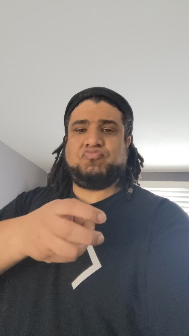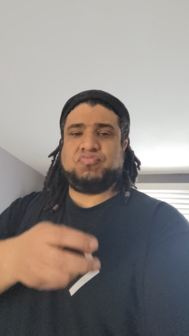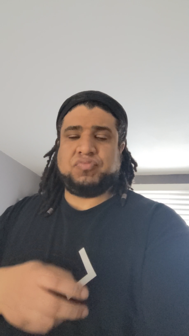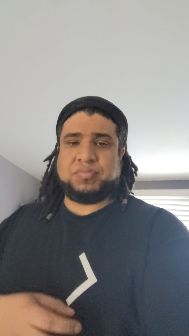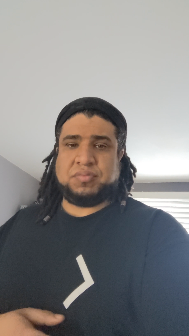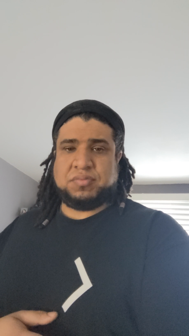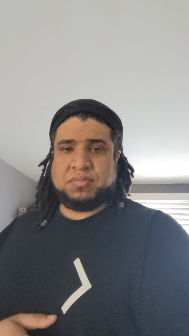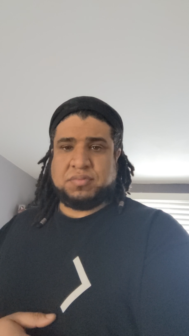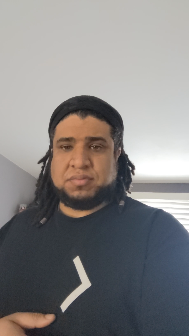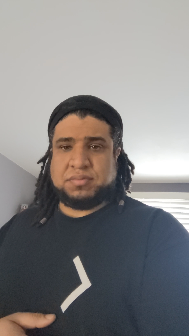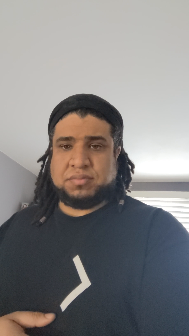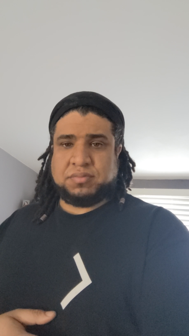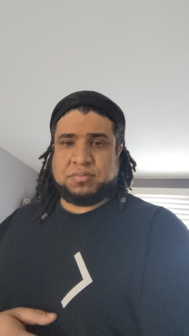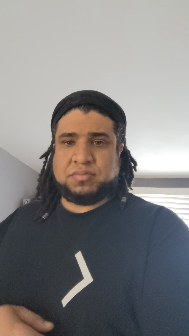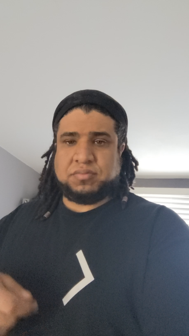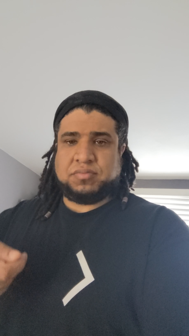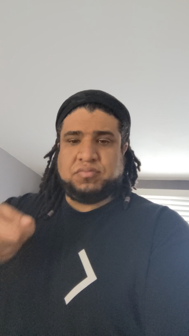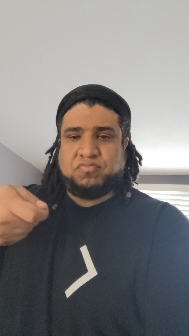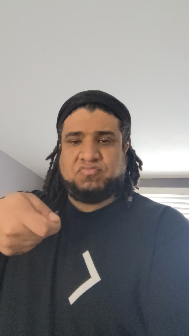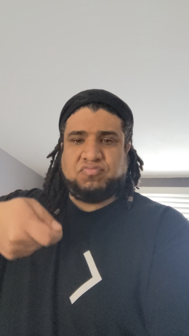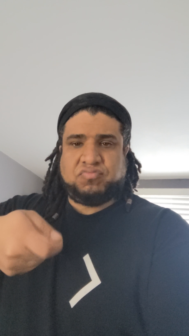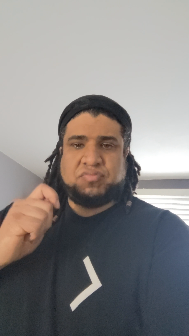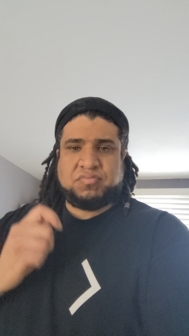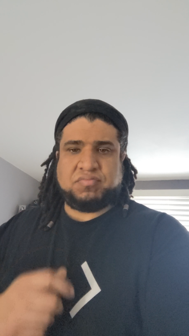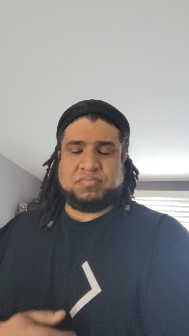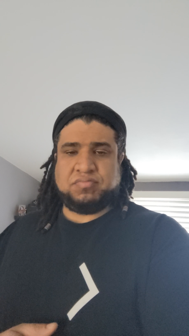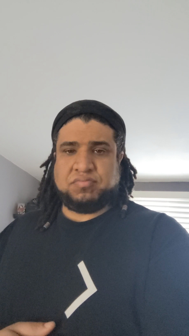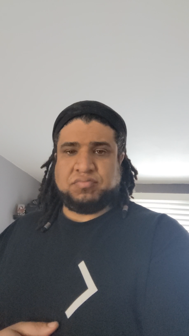shovel